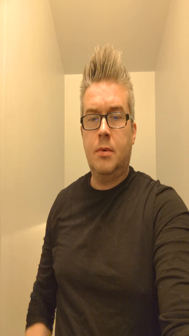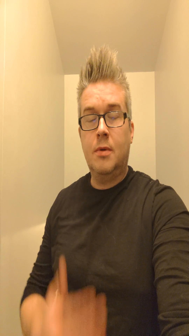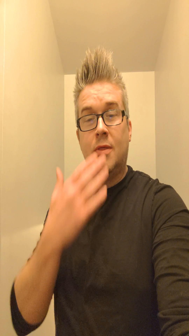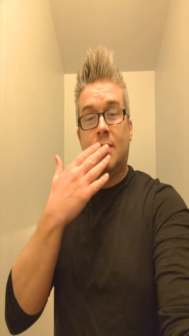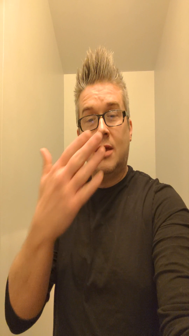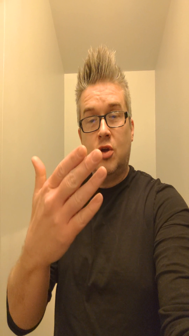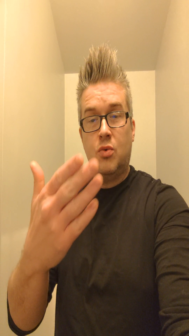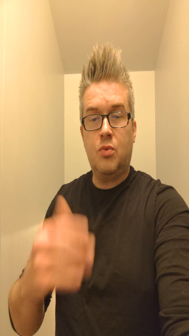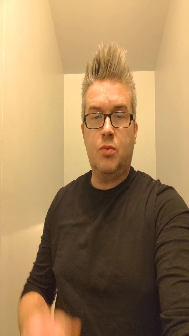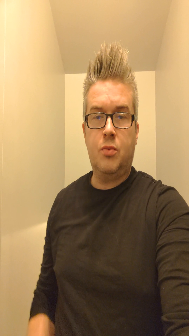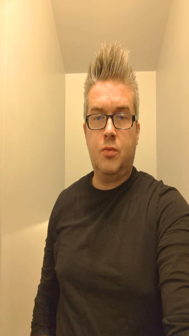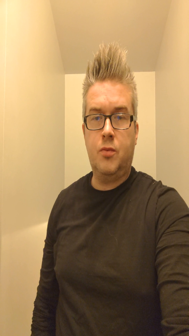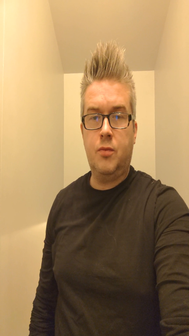thank you